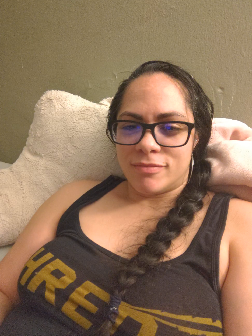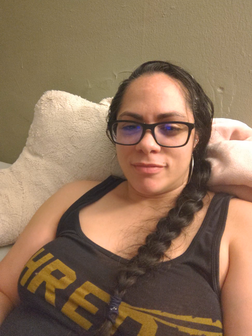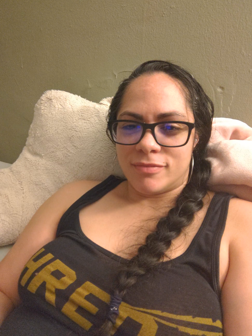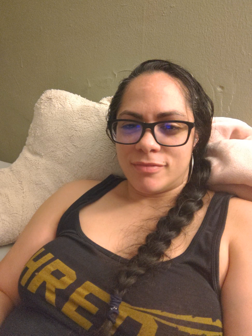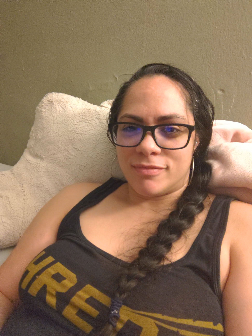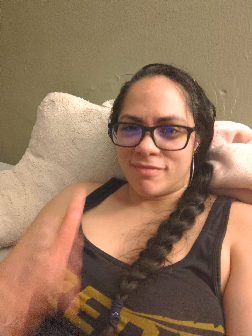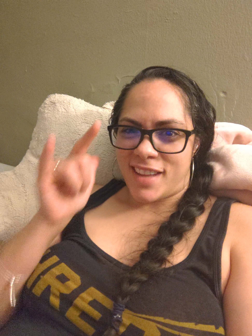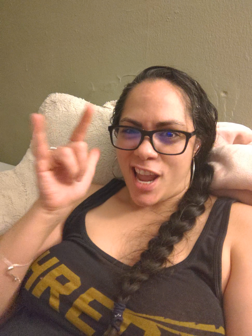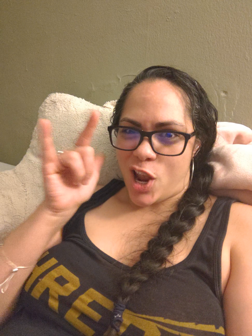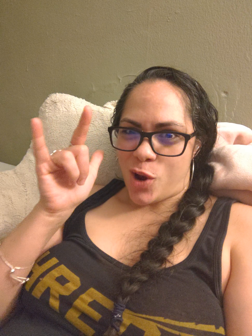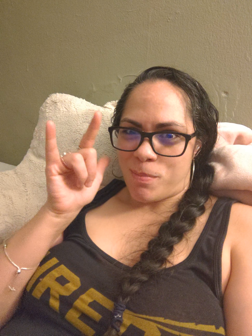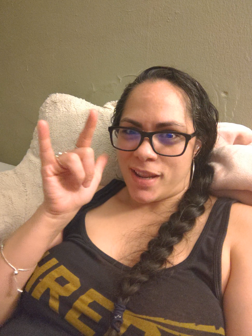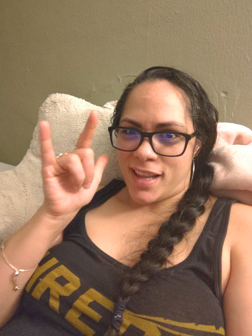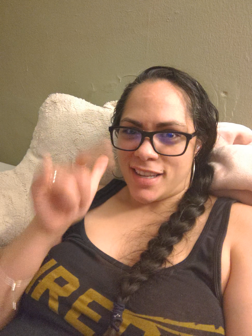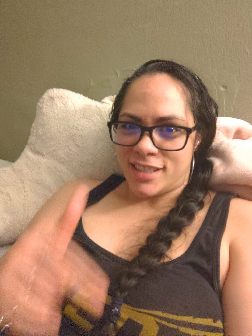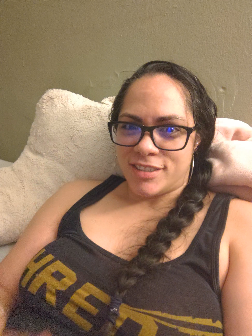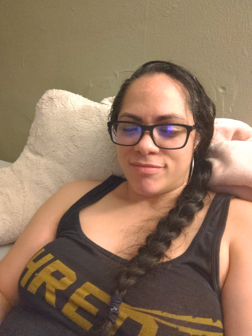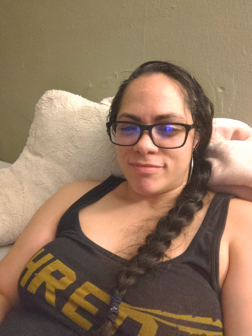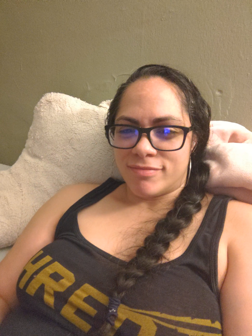airplane